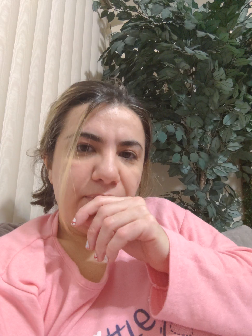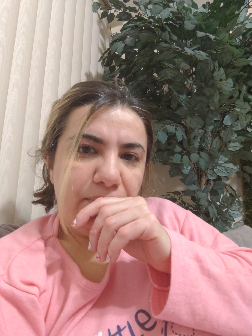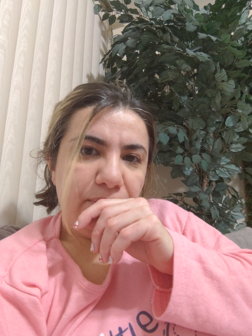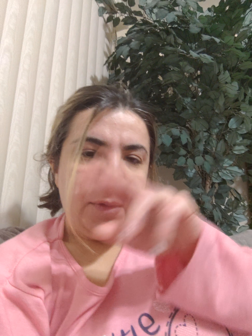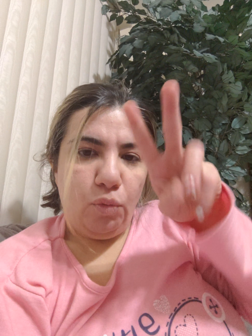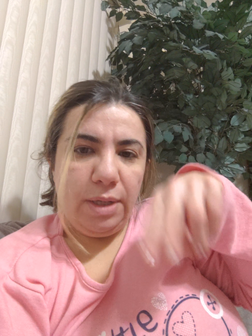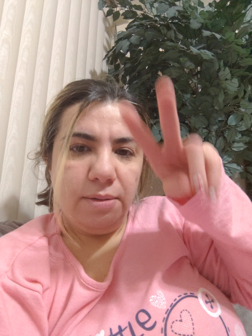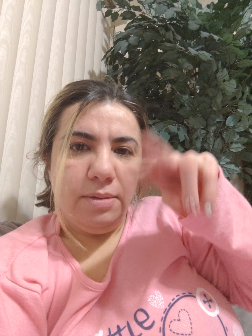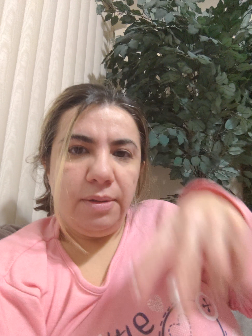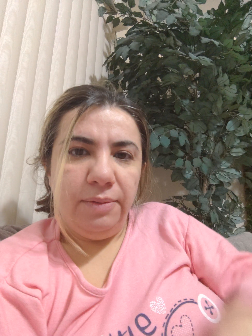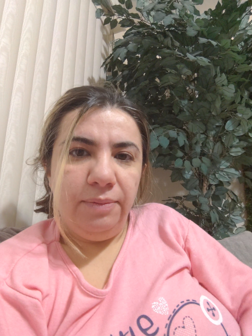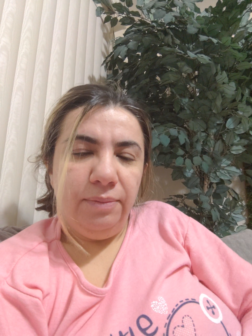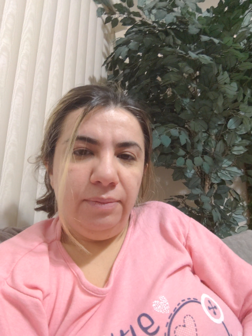read